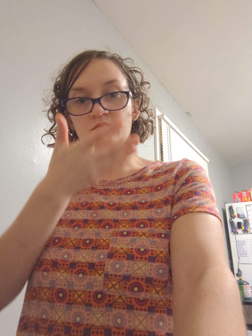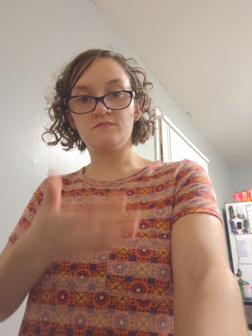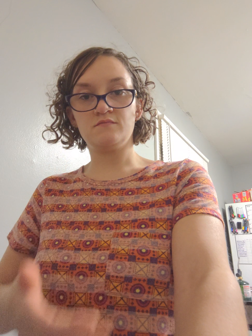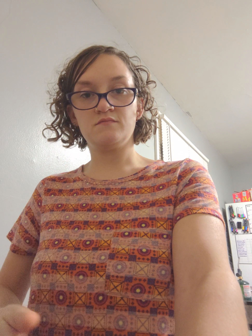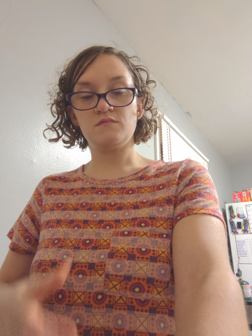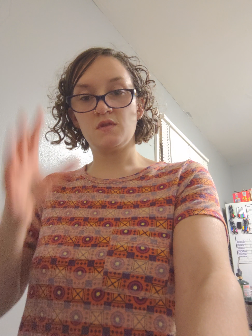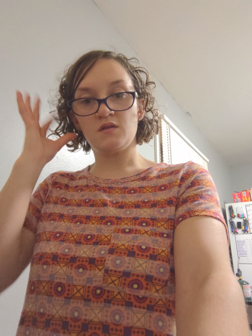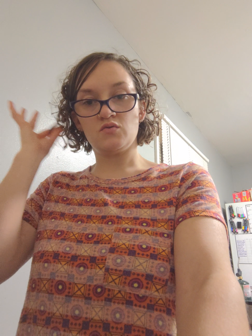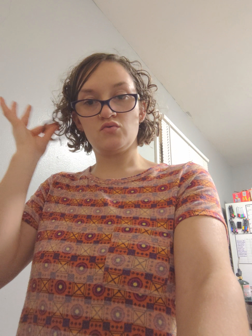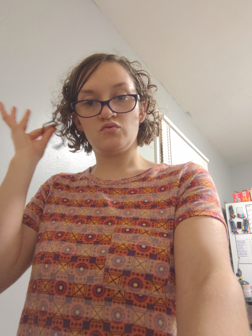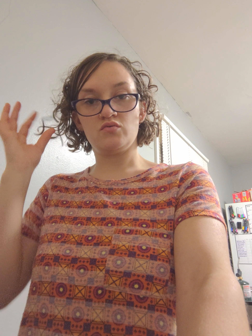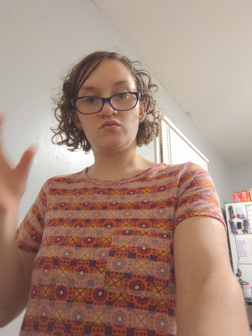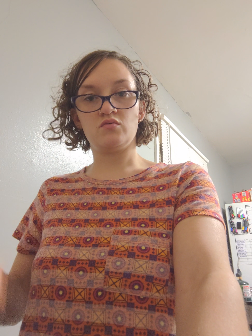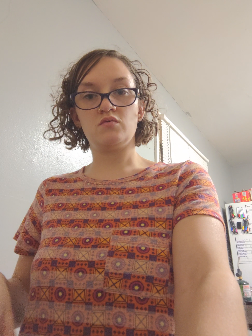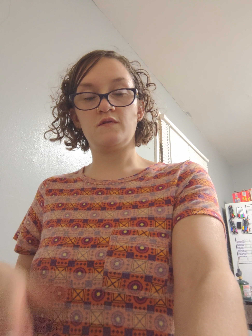hair